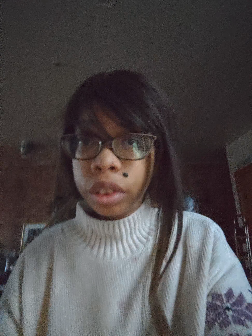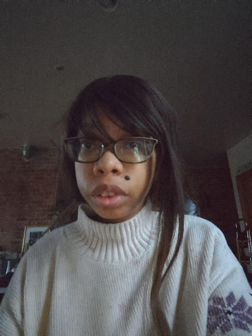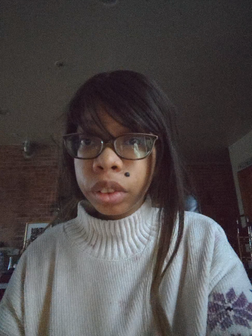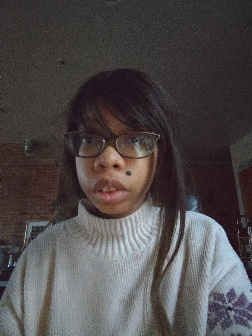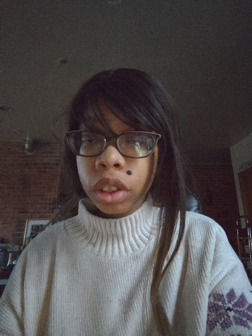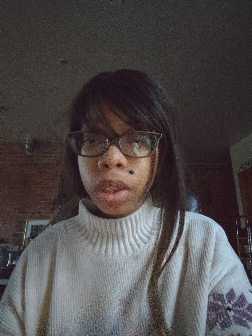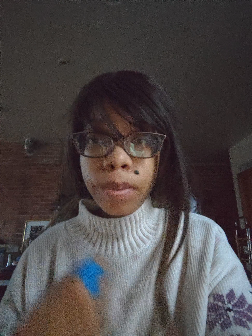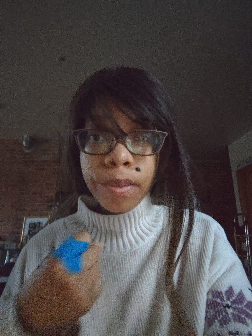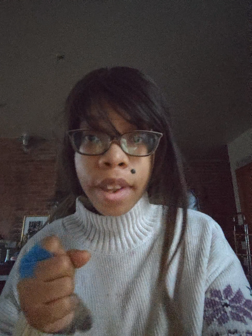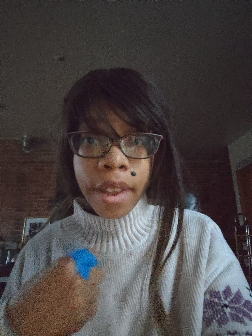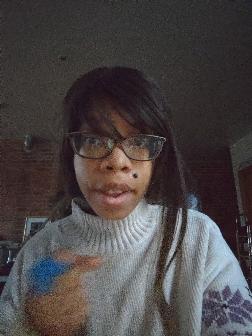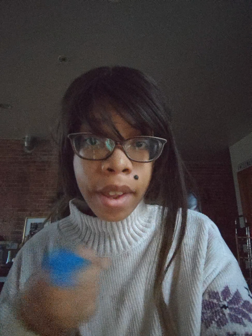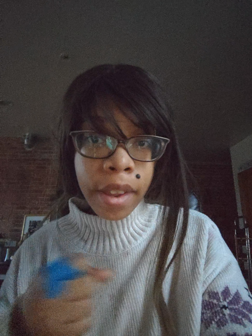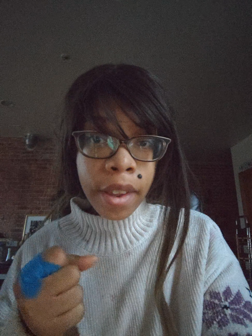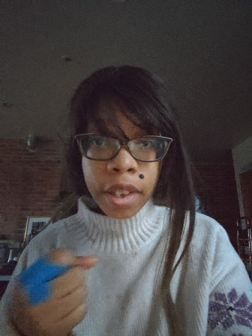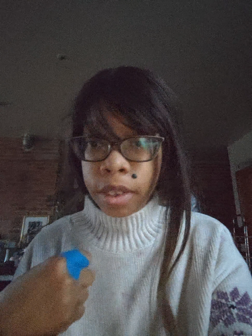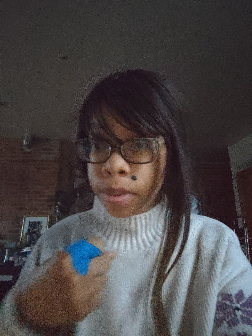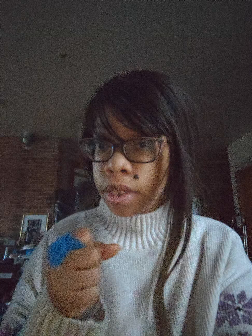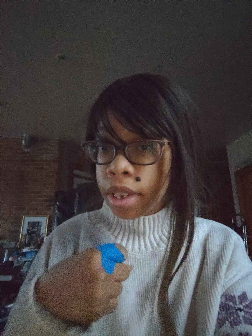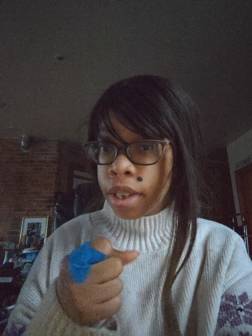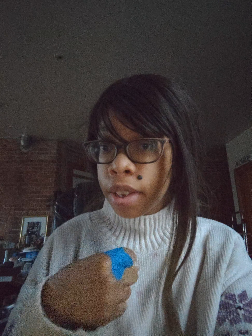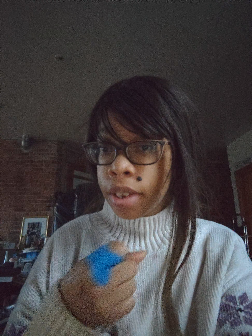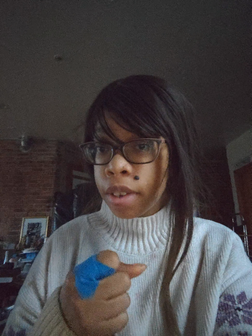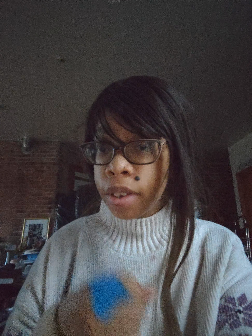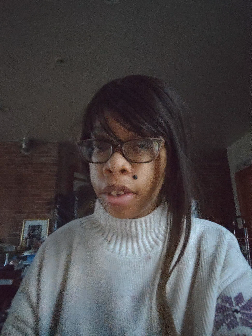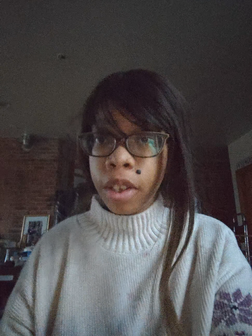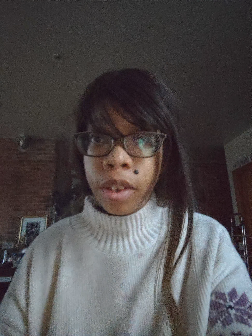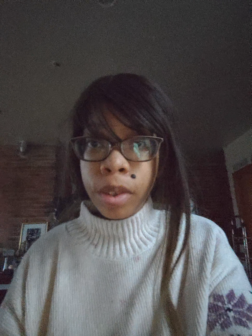make